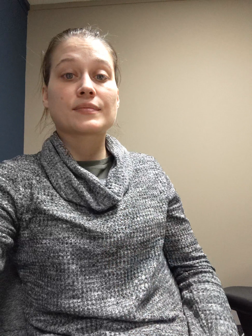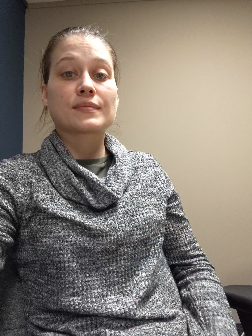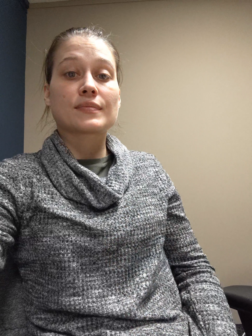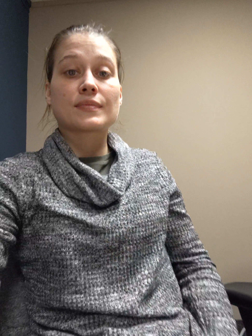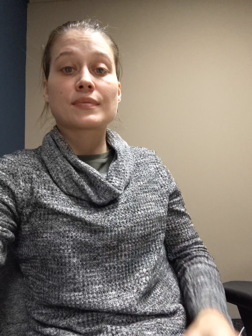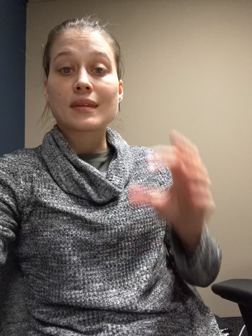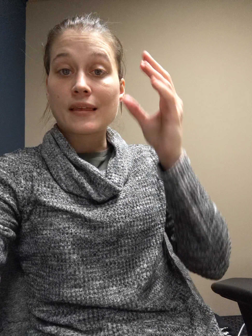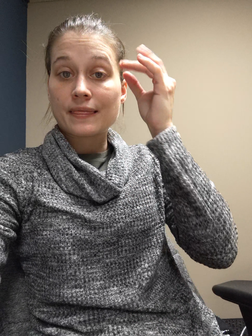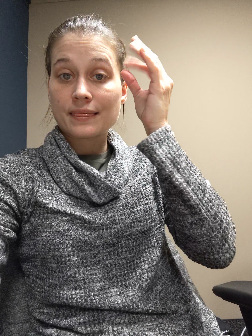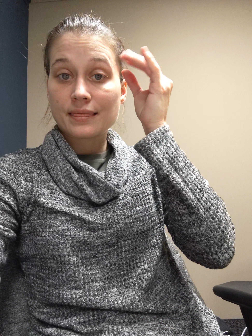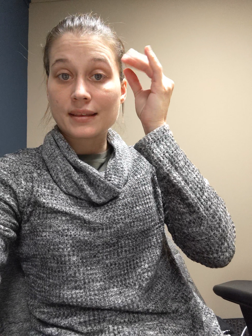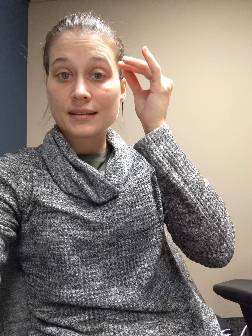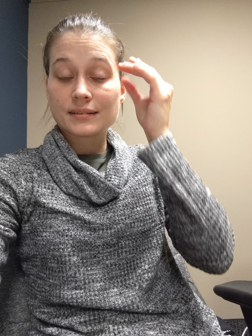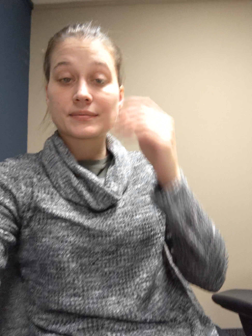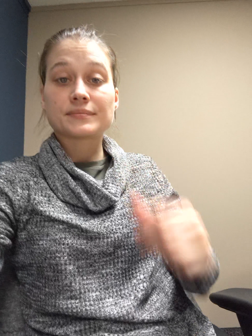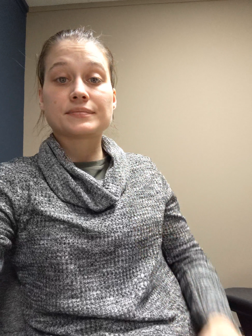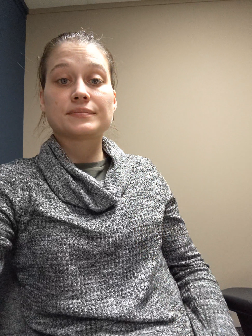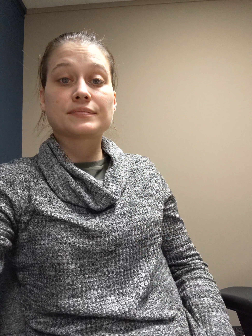think